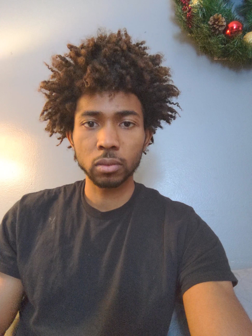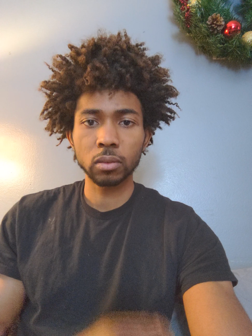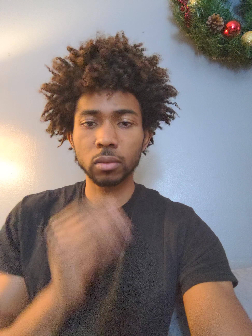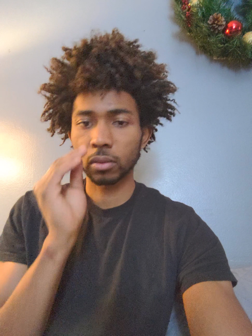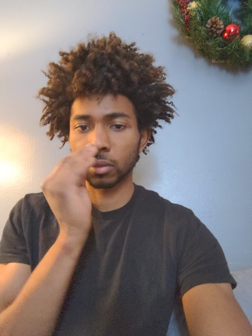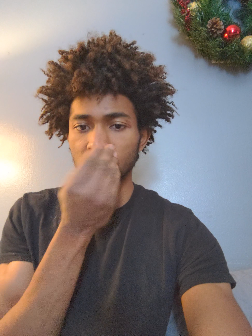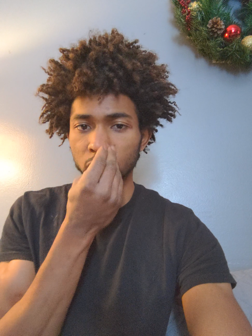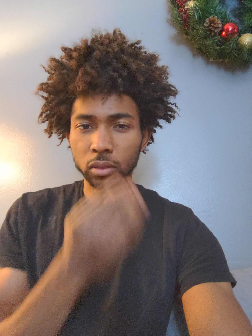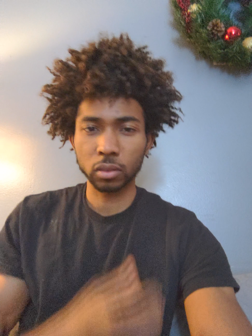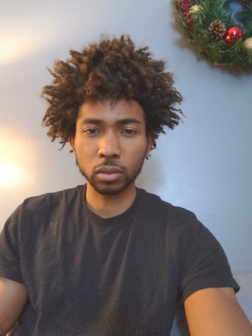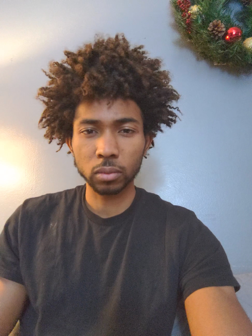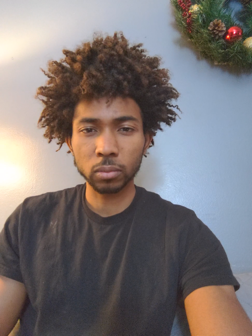flower